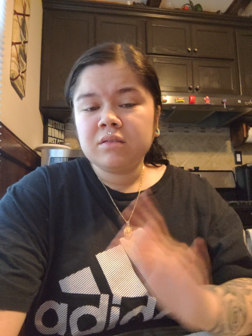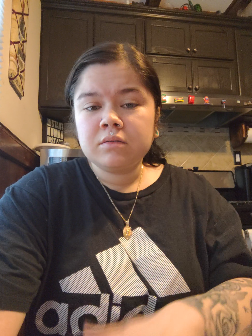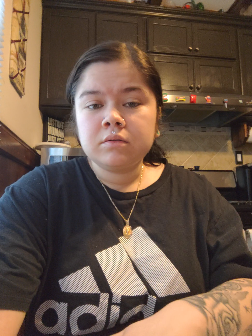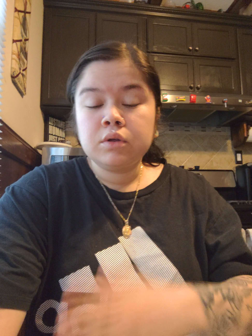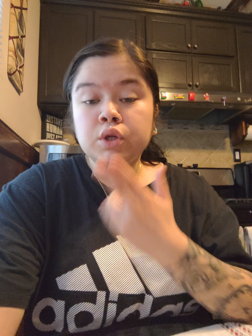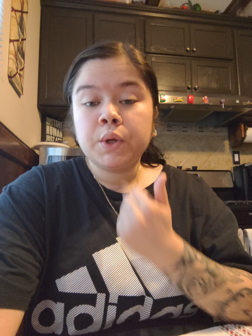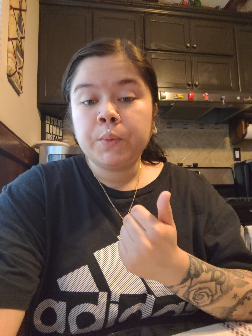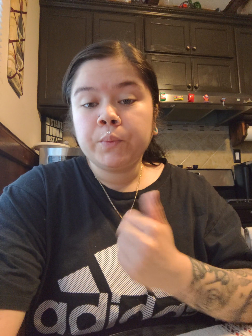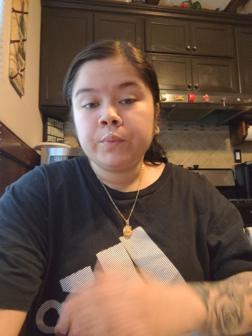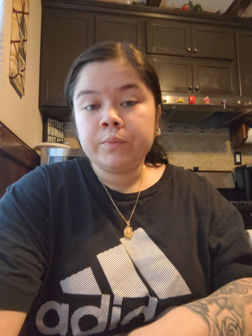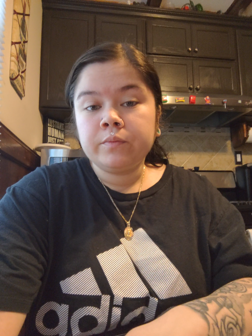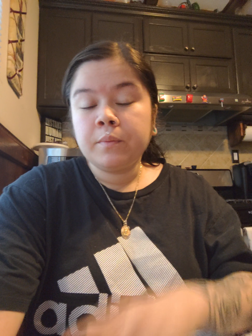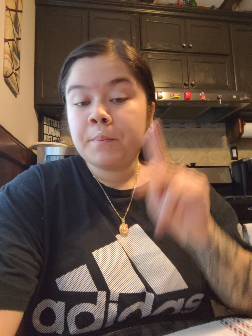cute